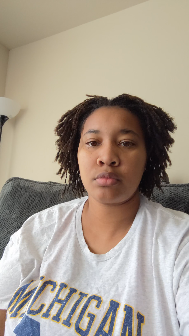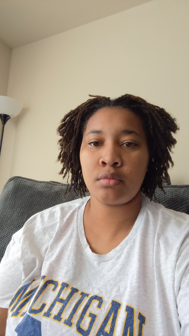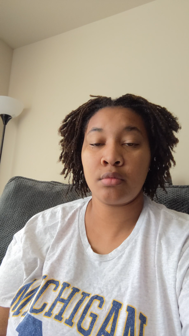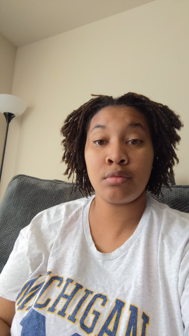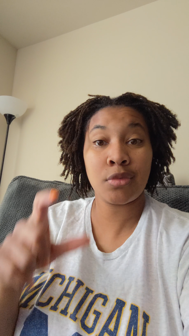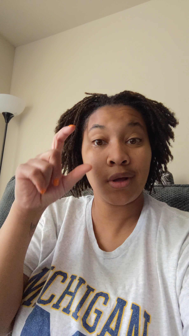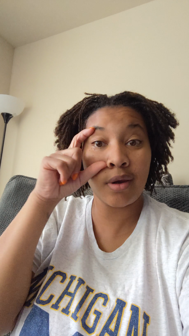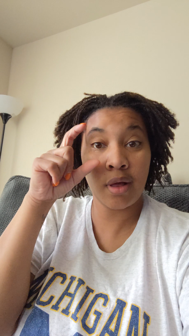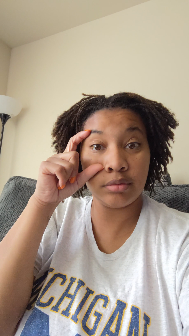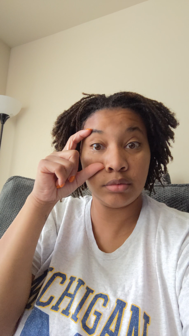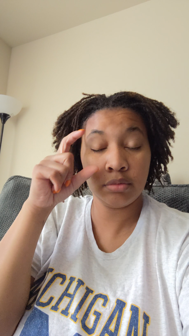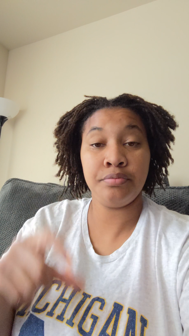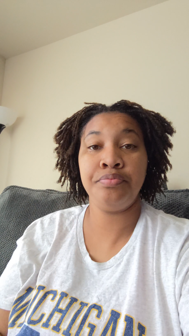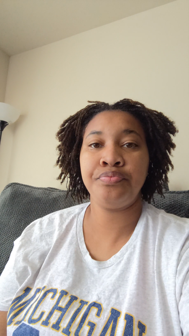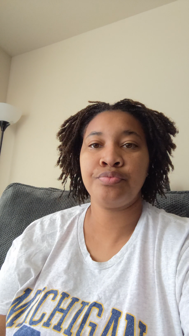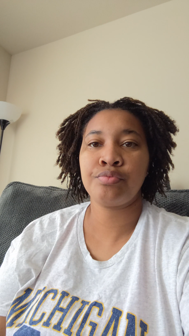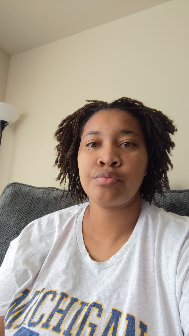glasses